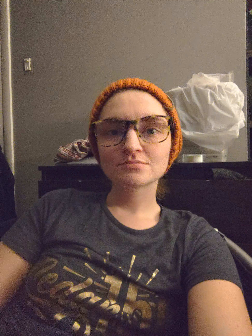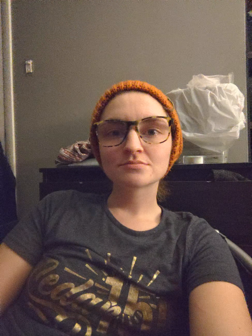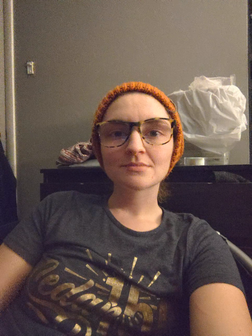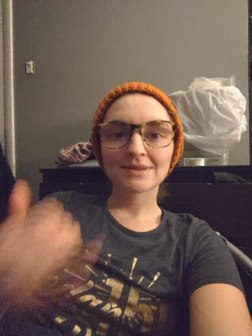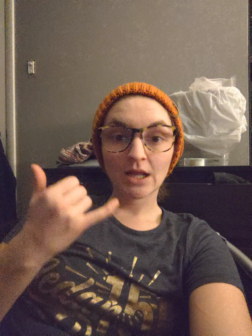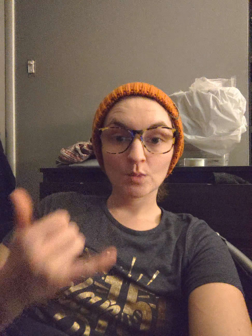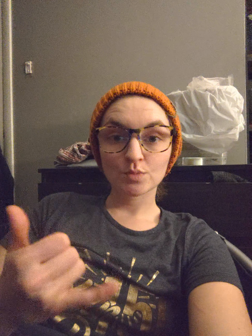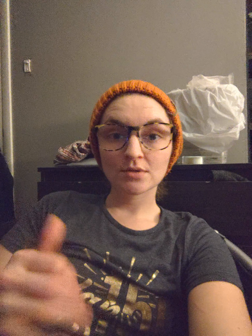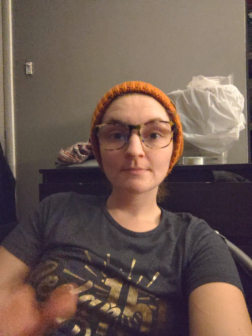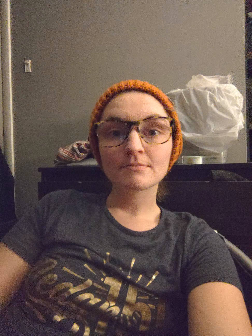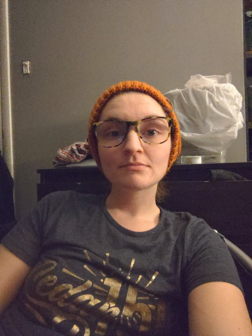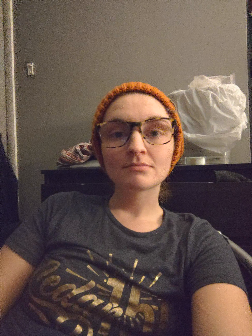now